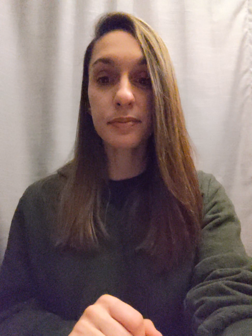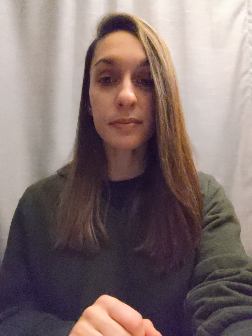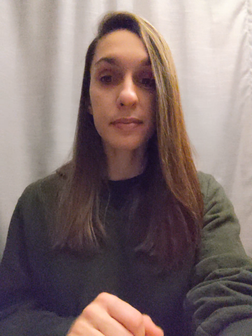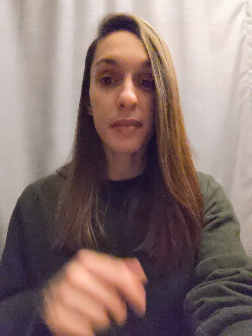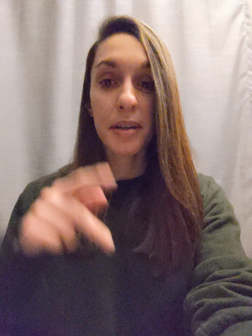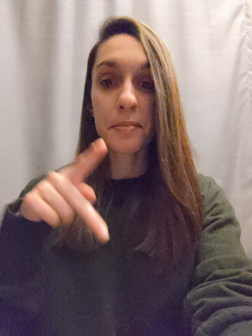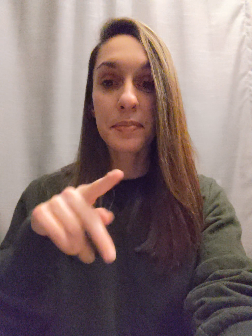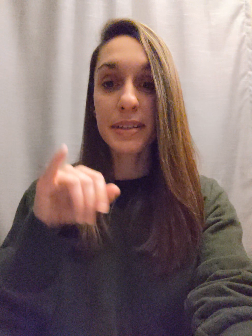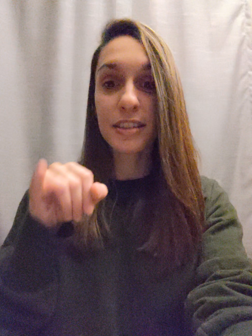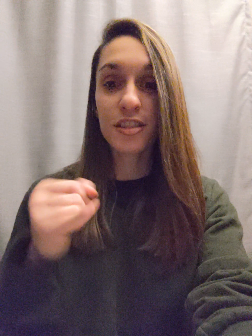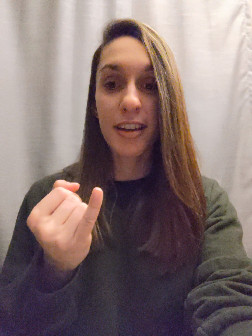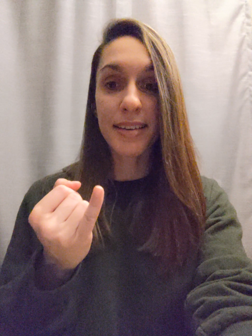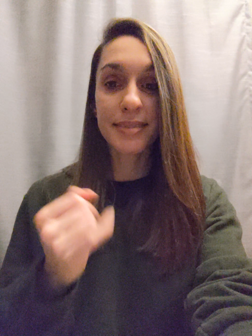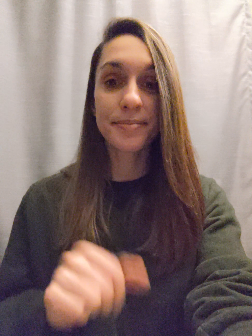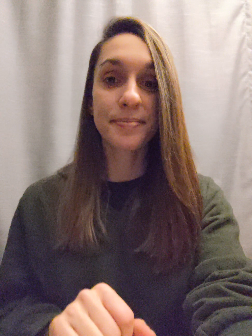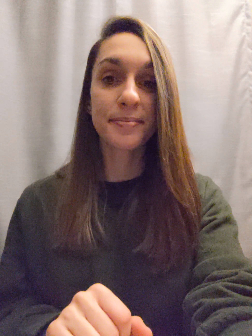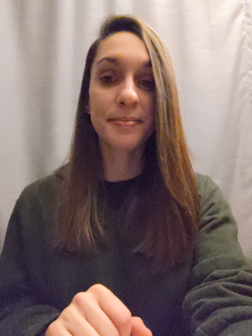pajamas